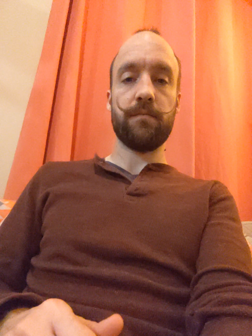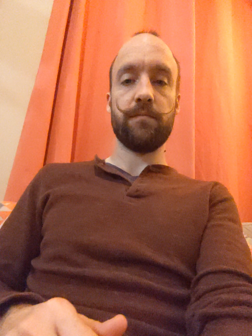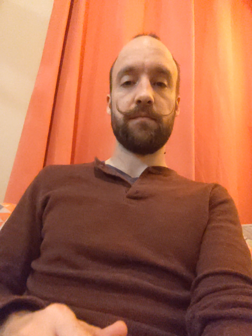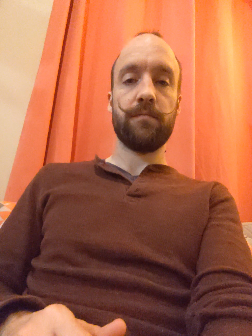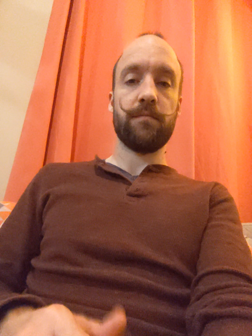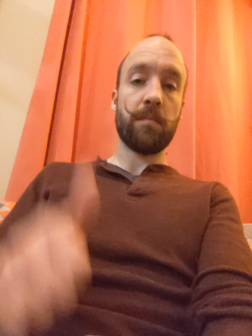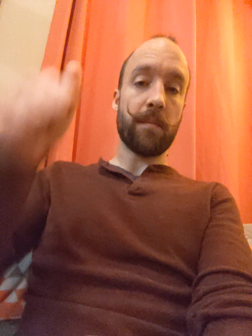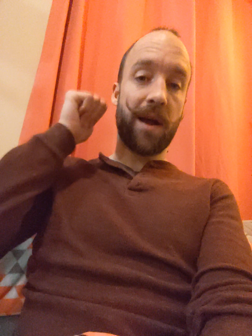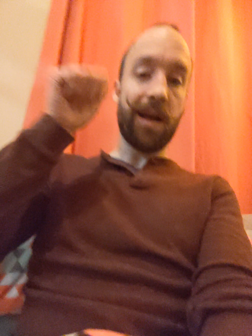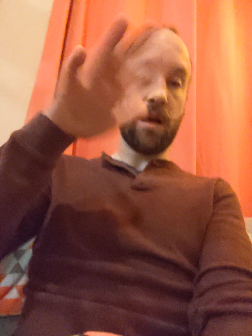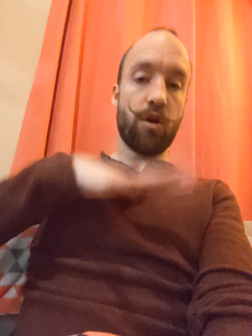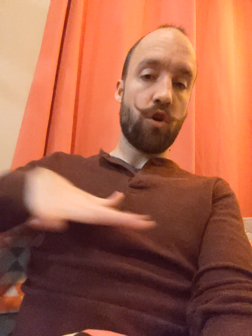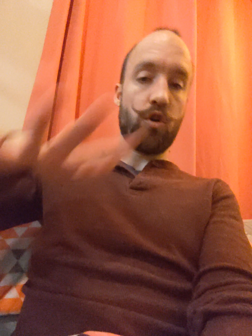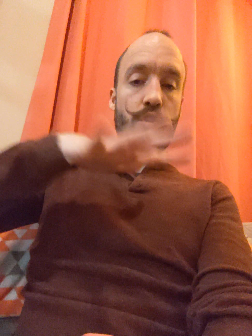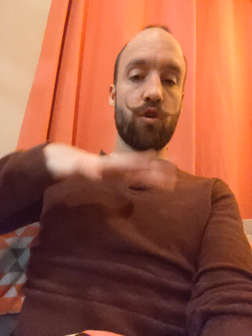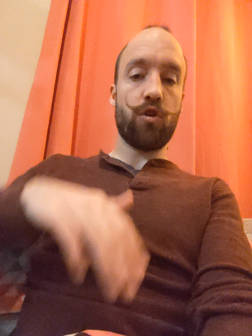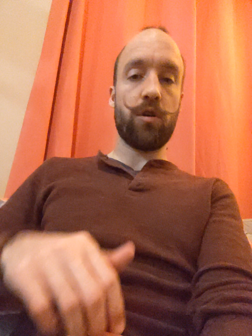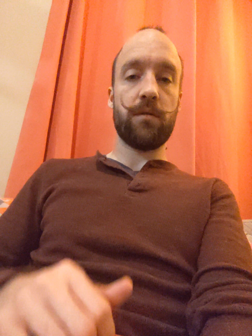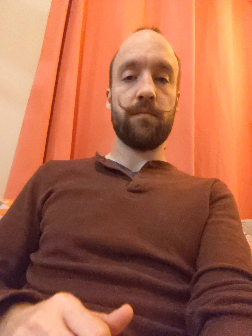backyard